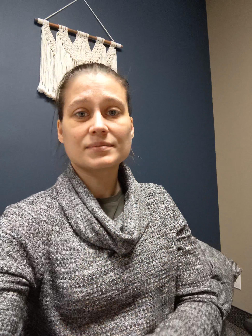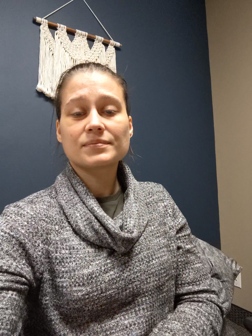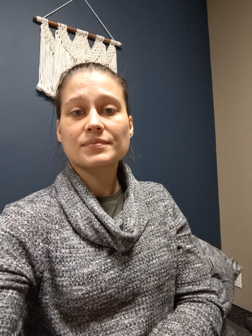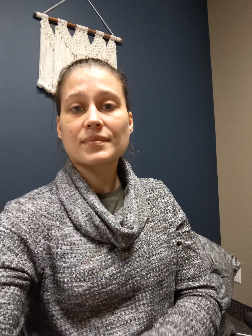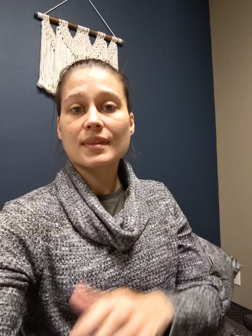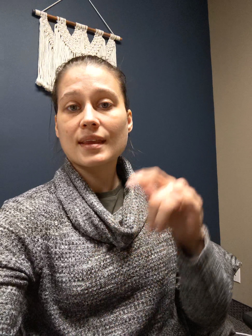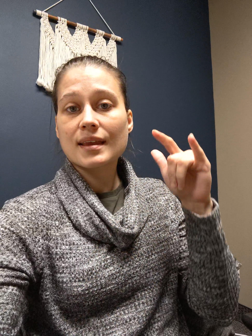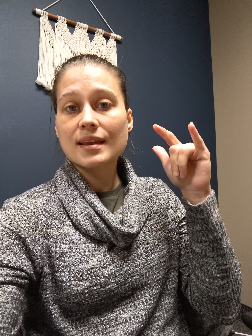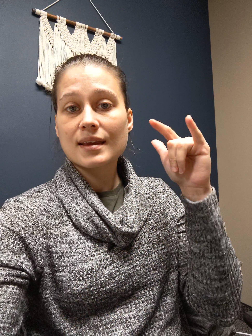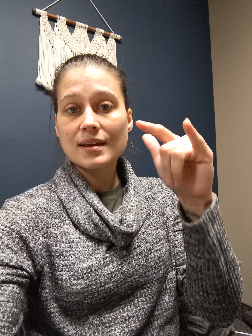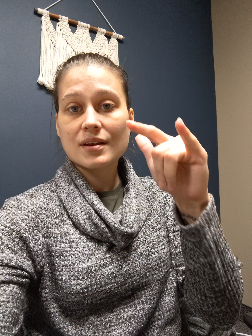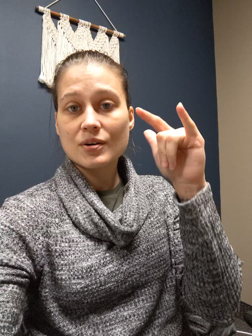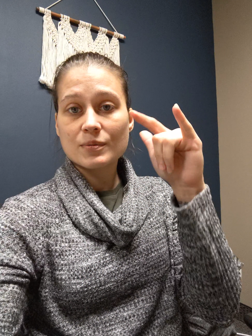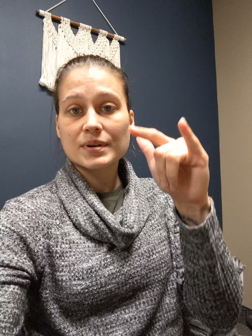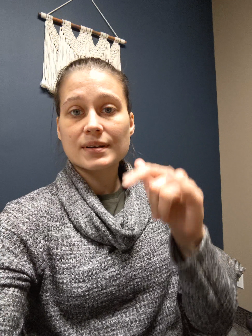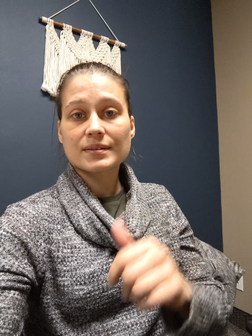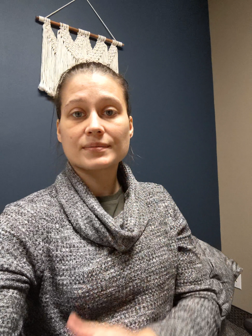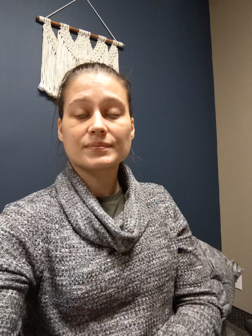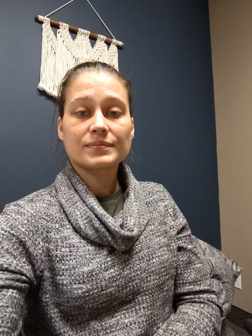airplane